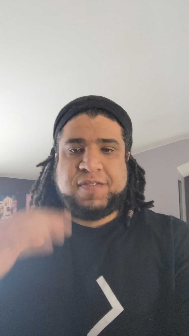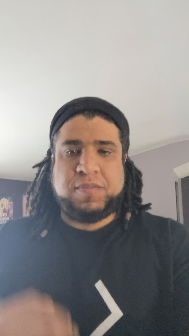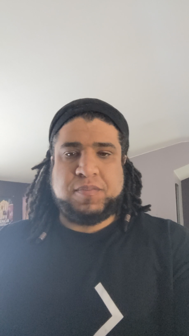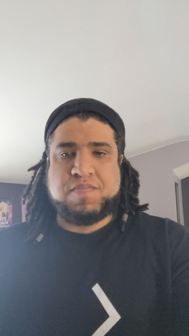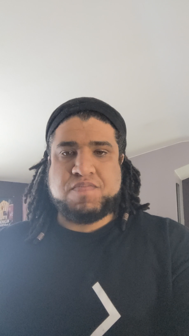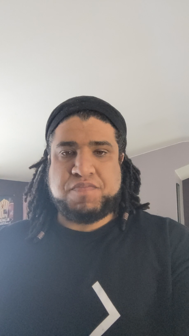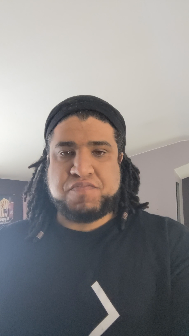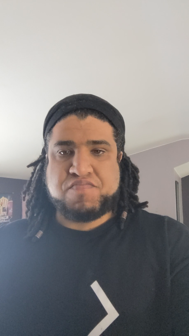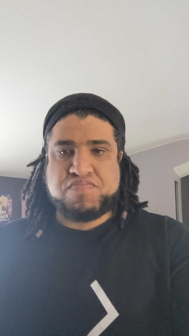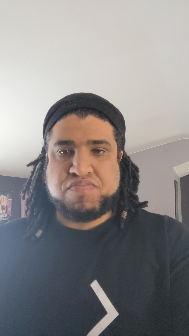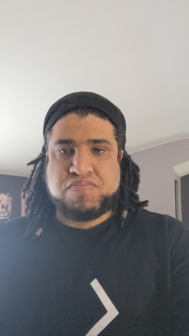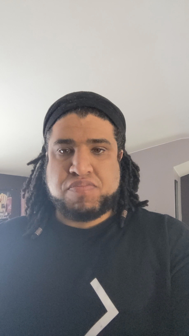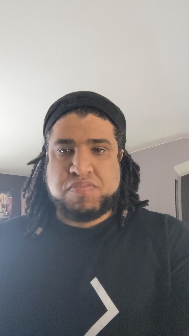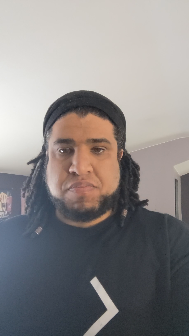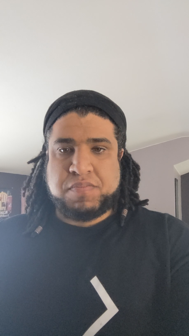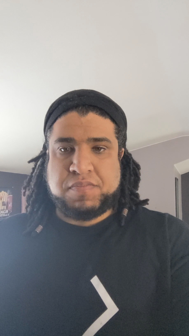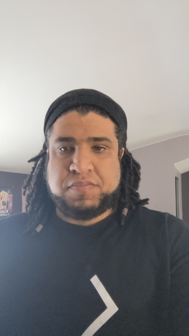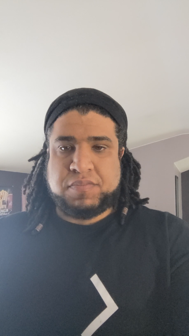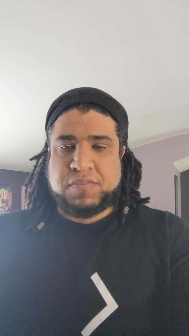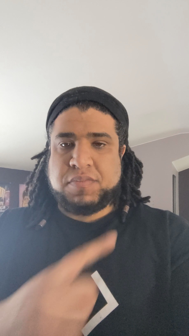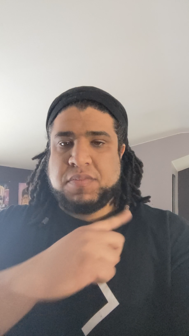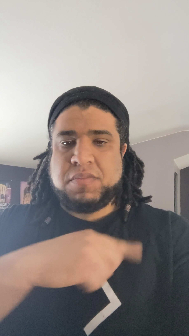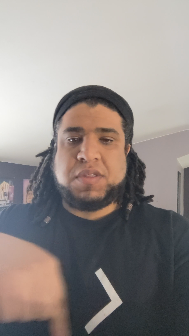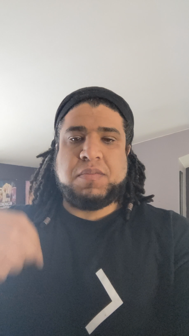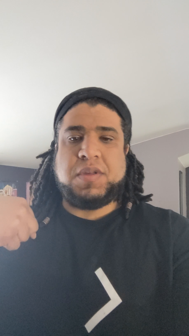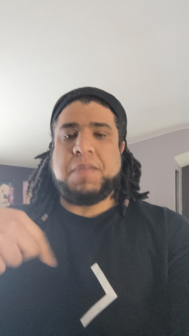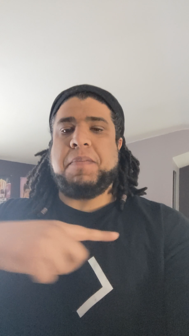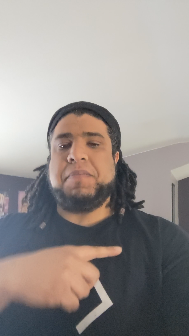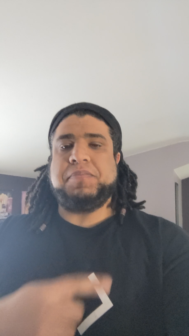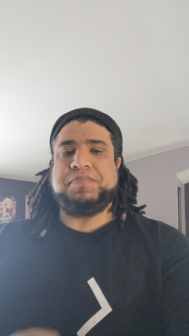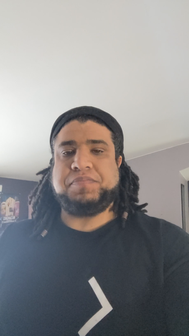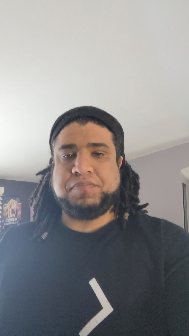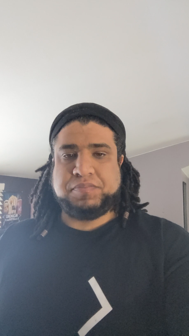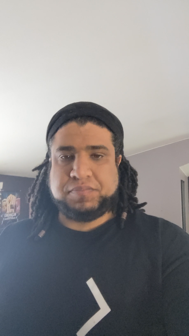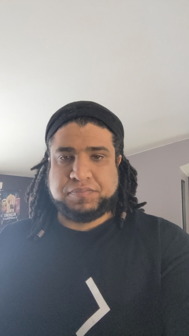bib